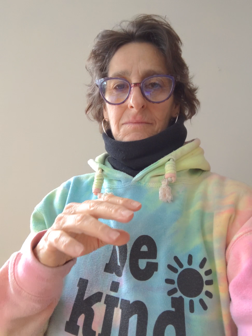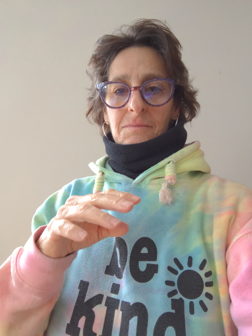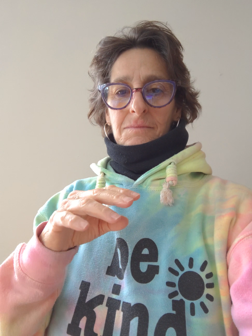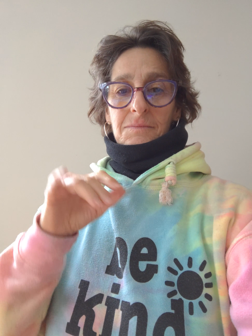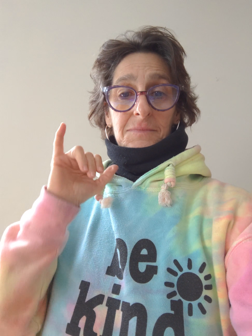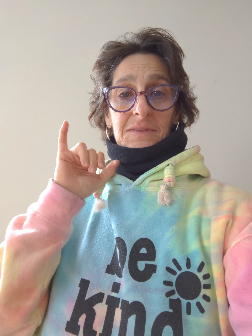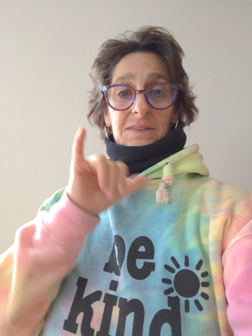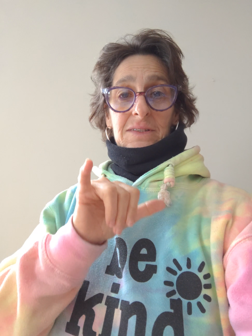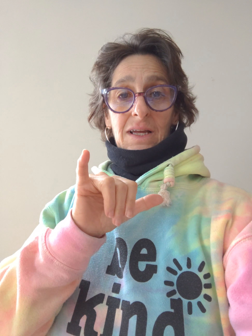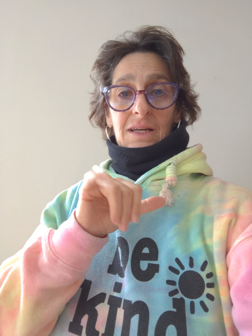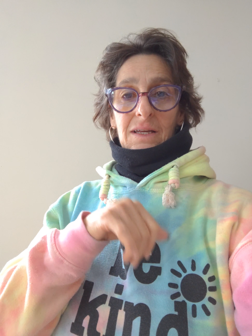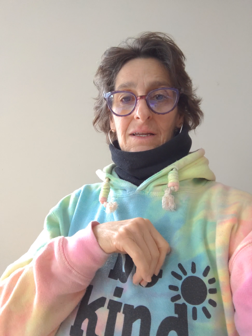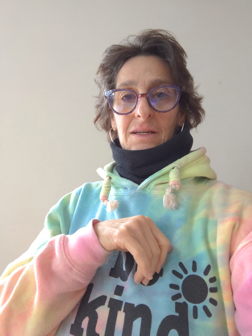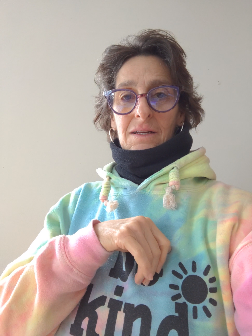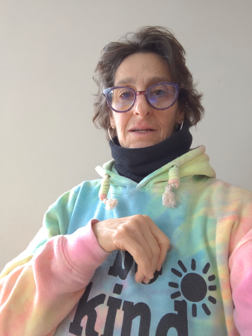stay